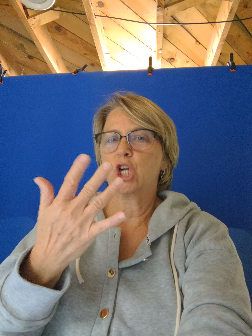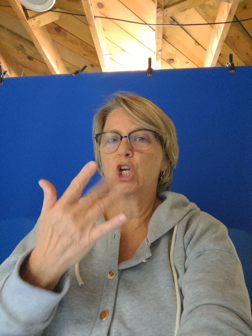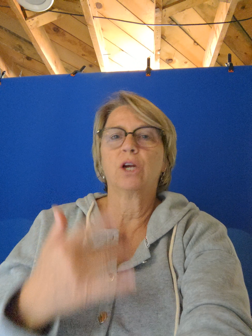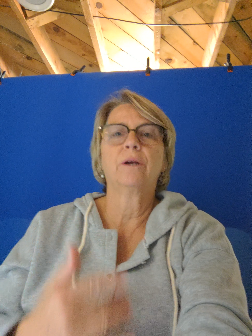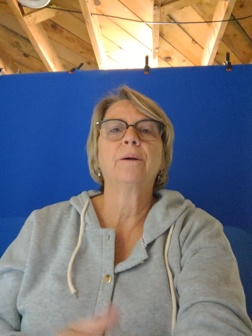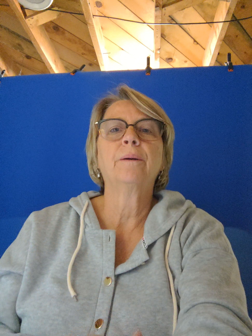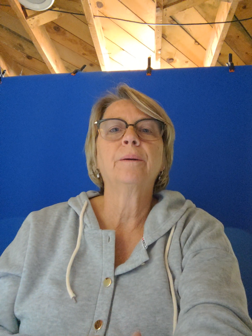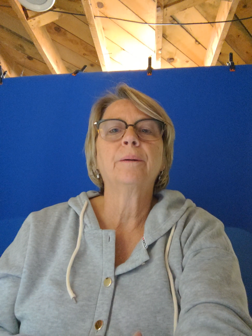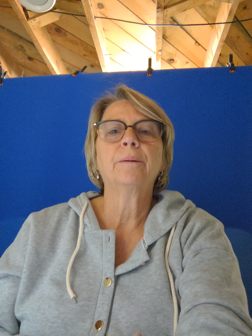finger